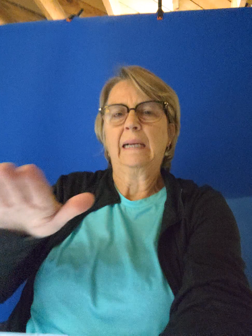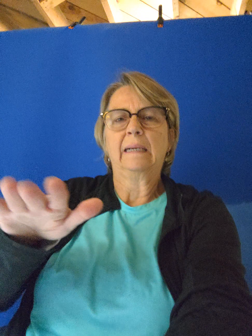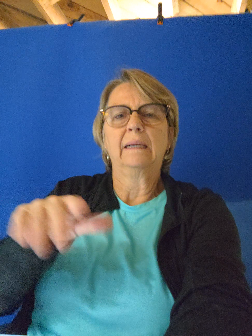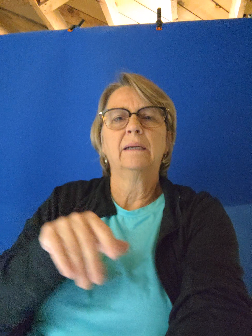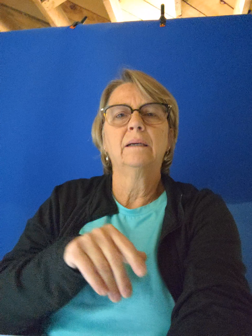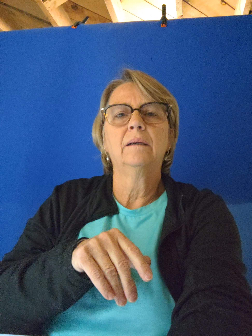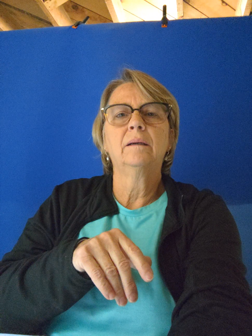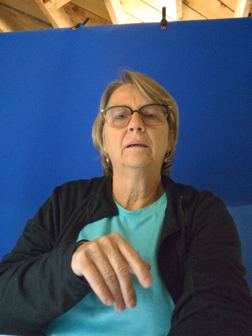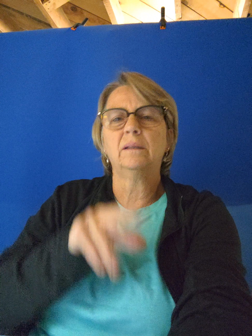clean